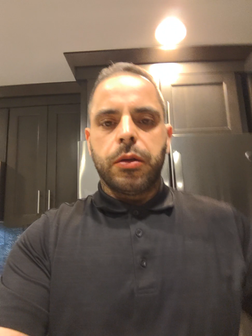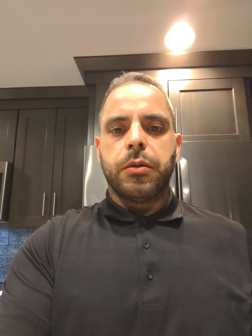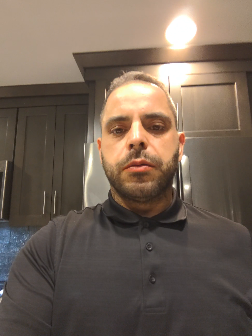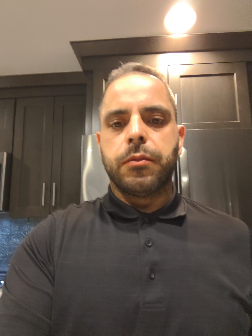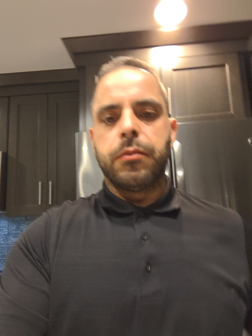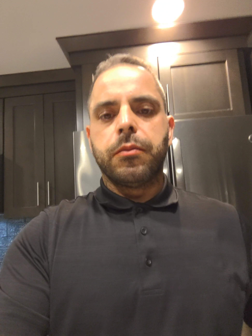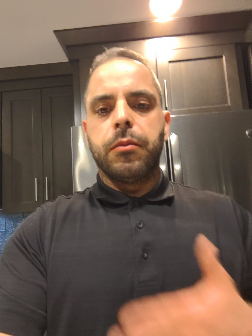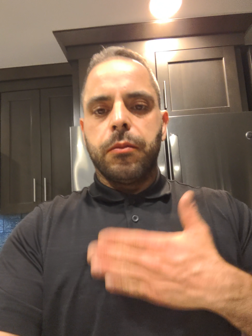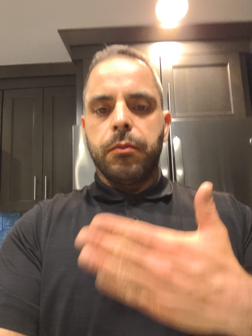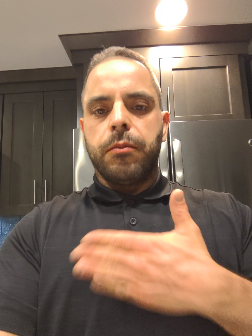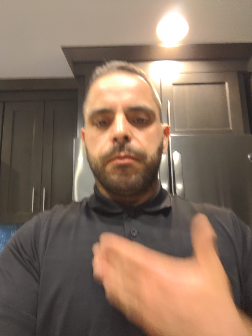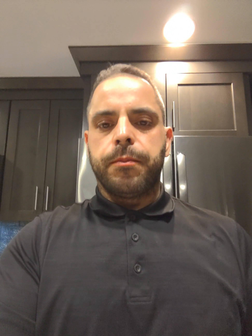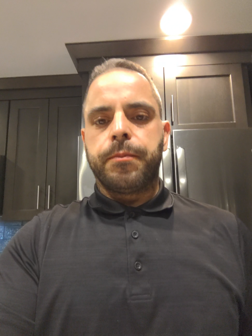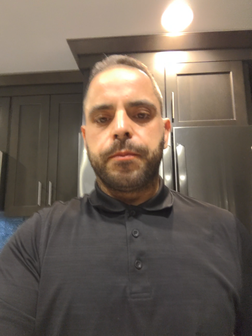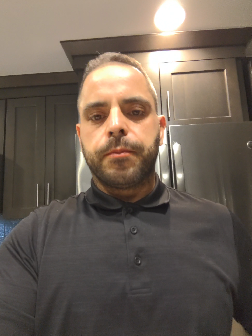happy